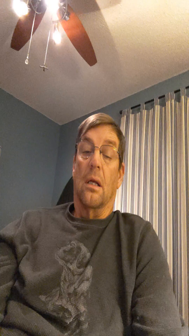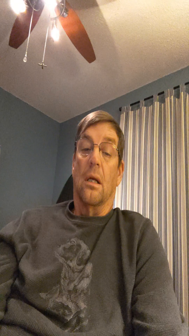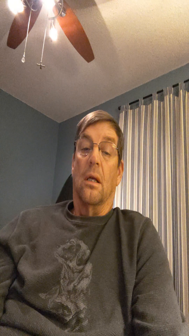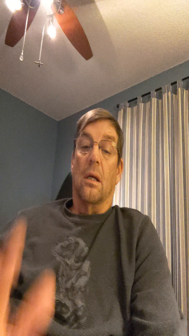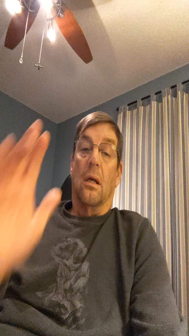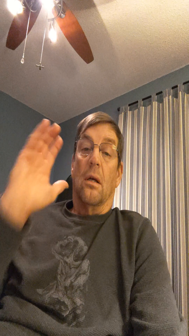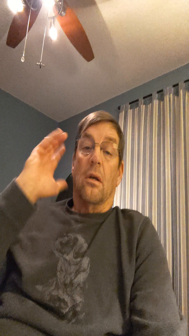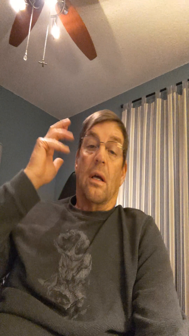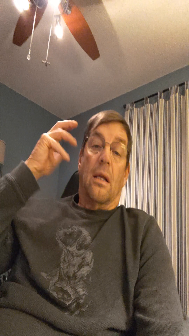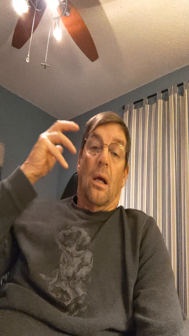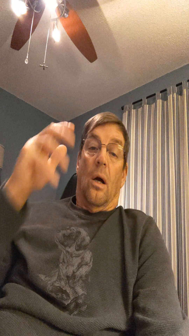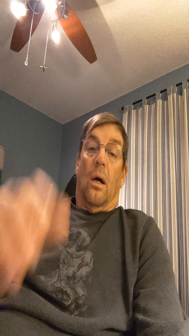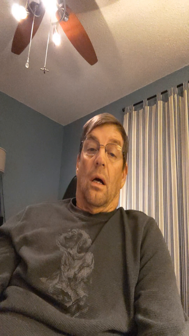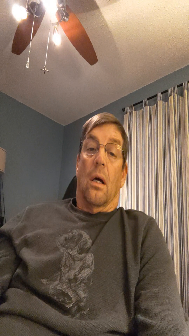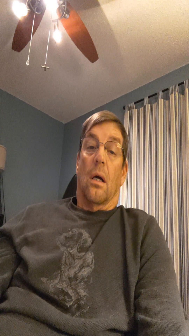radio